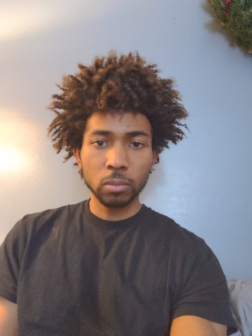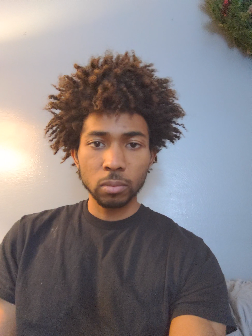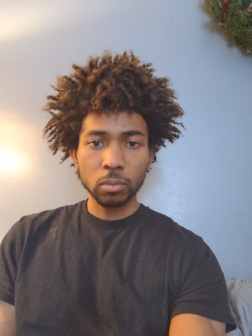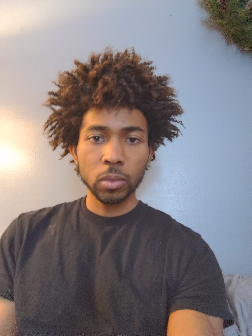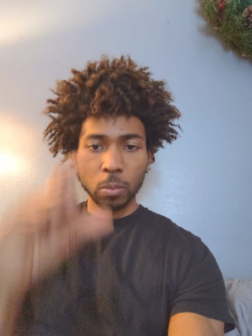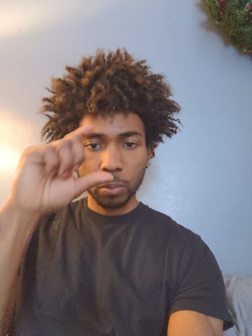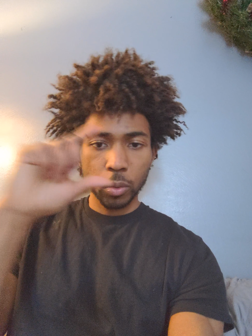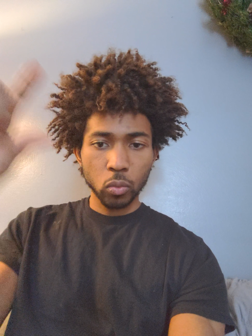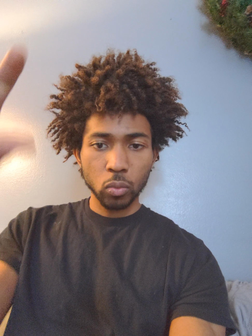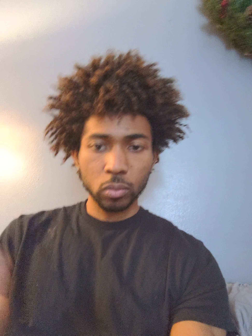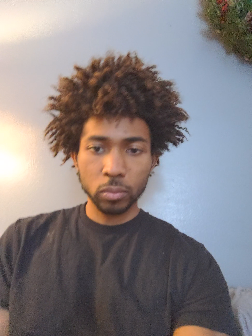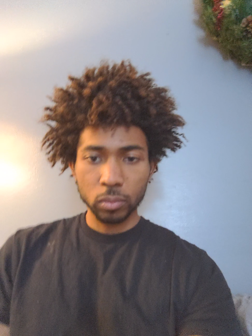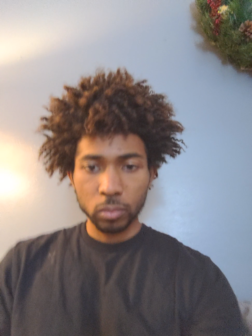moon